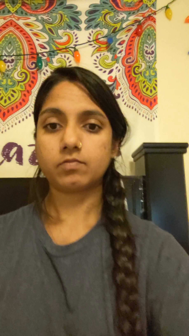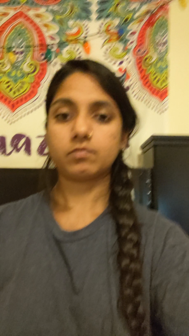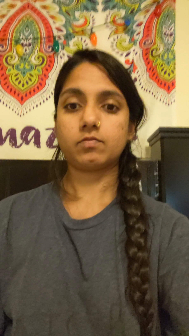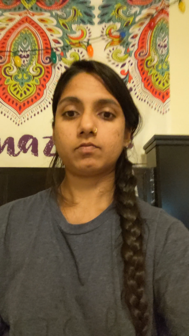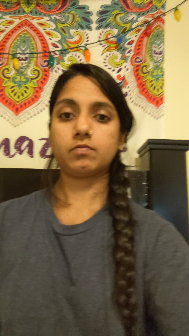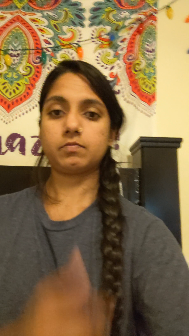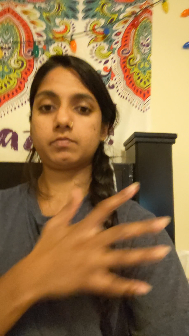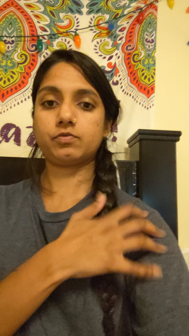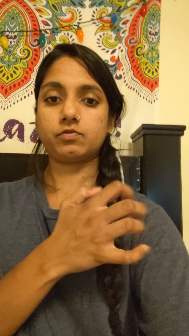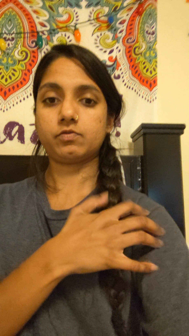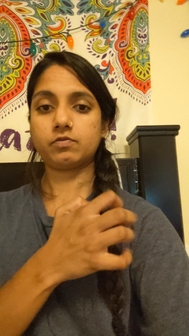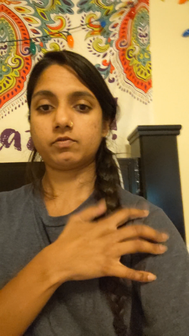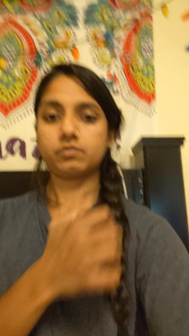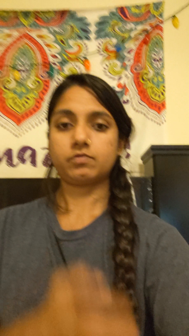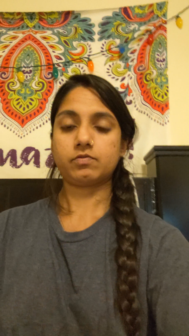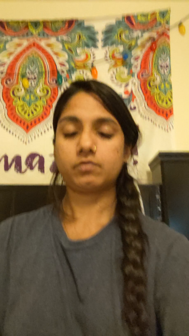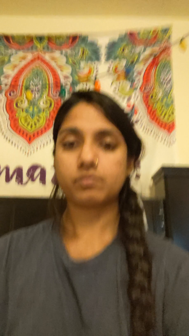bear